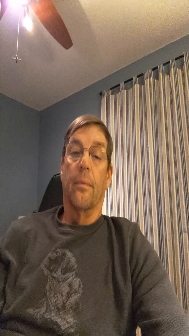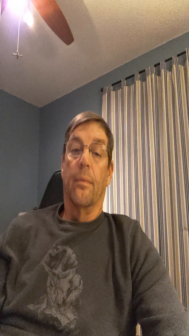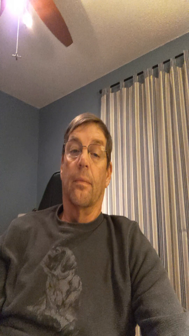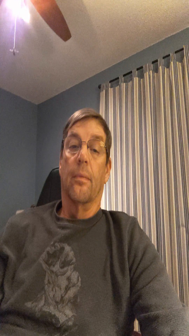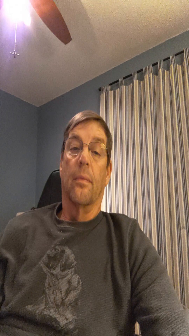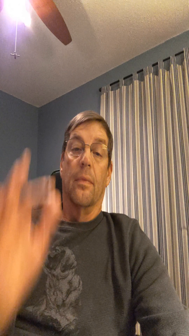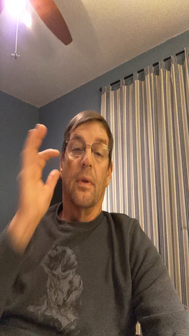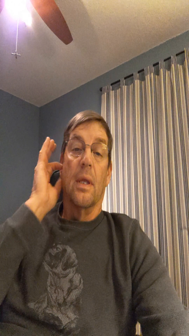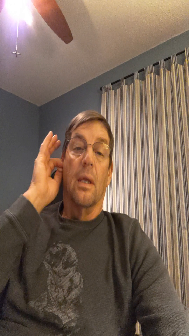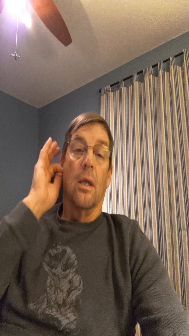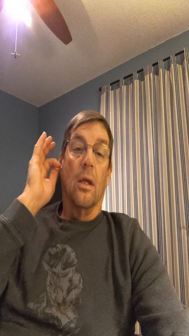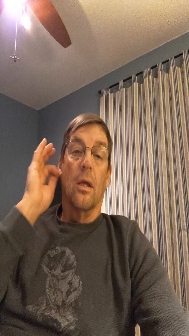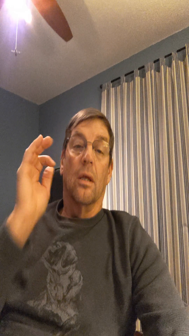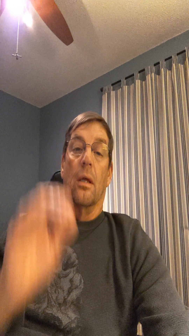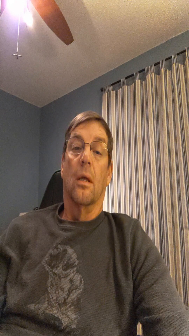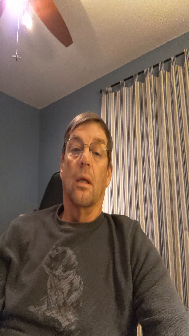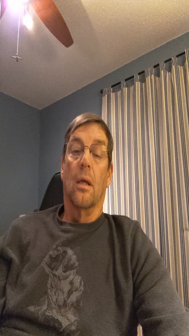ear